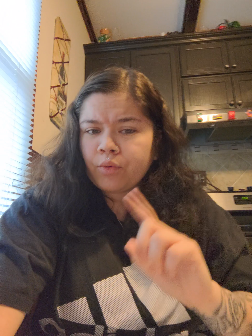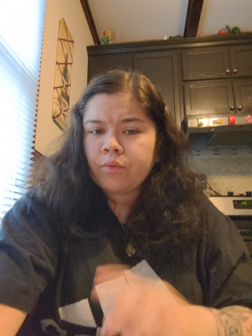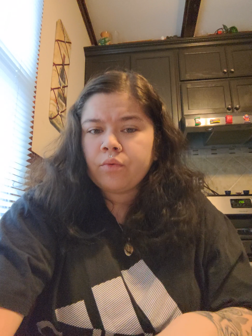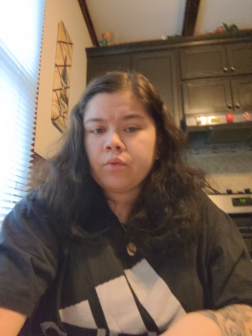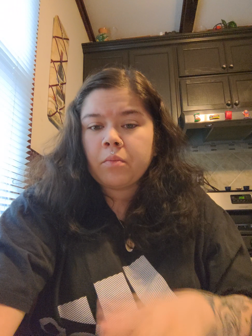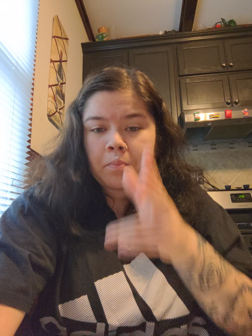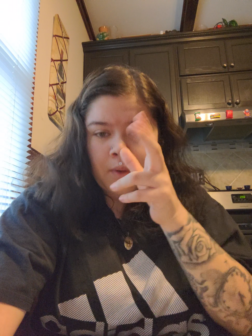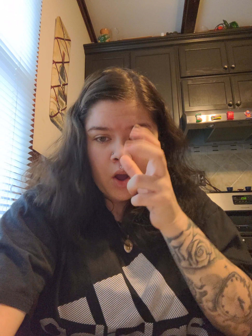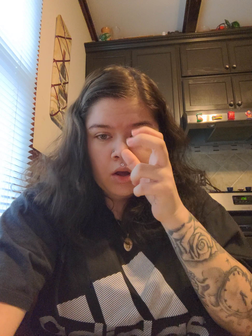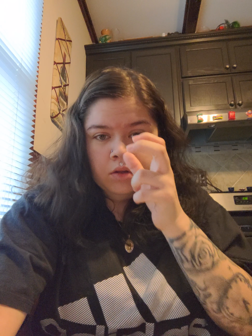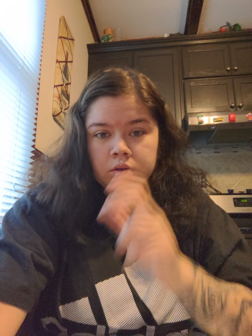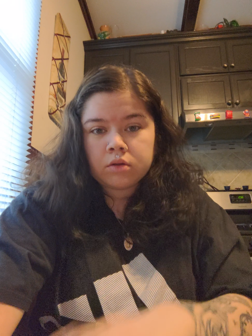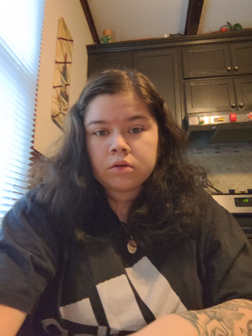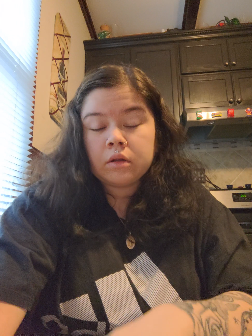bug